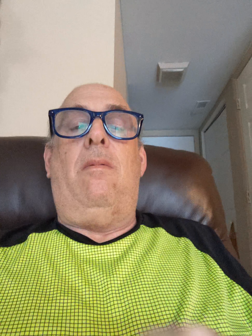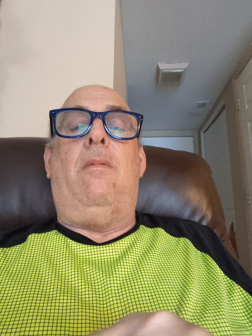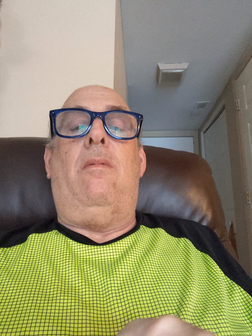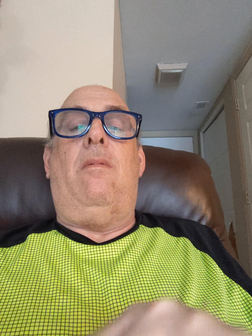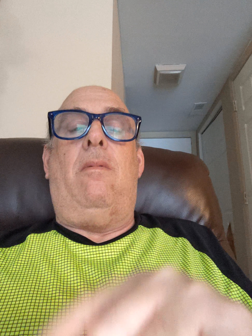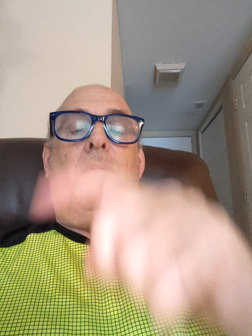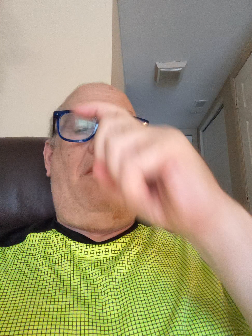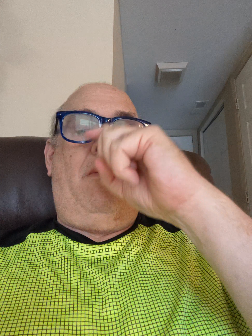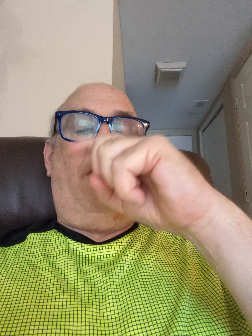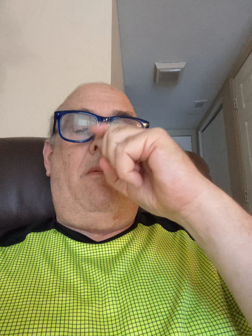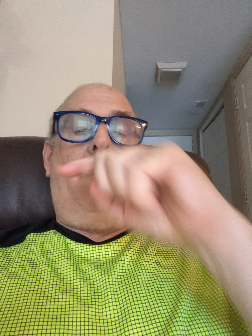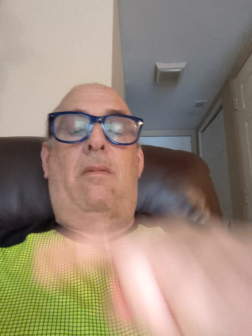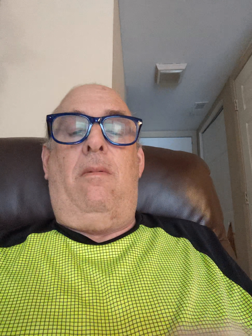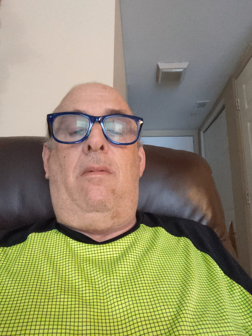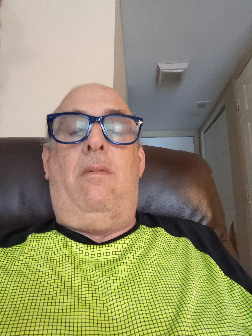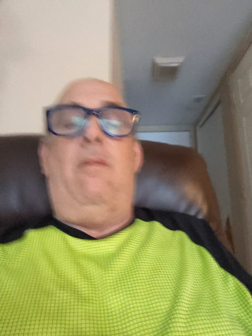doll